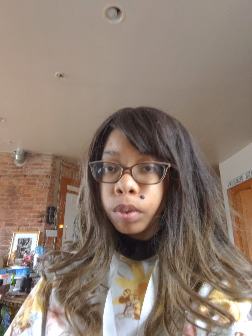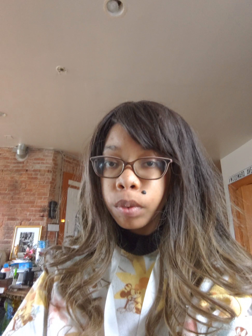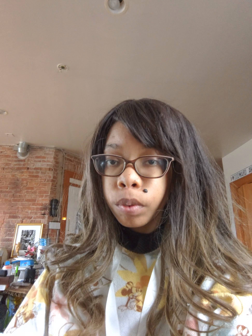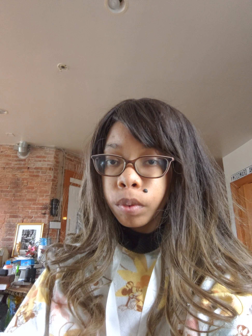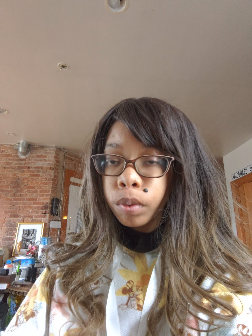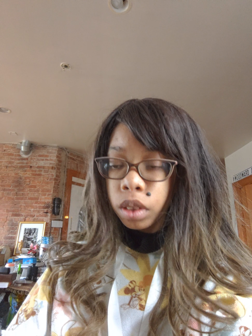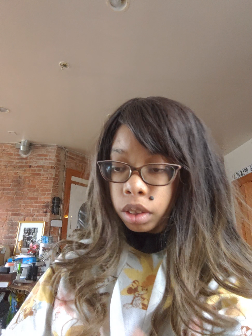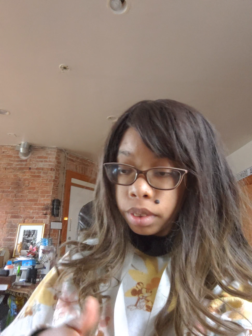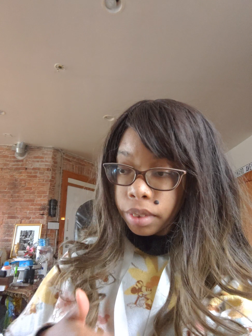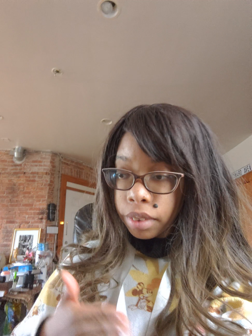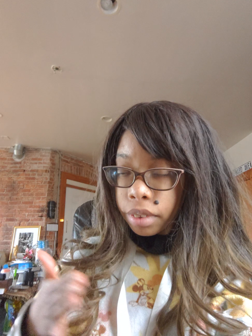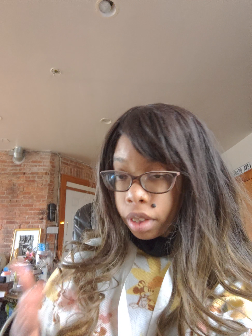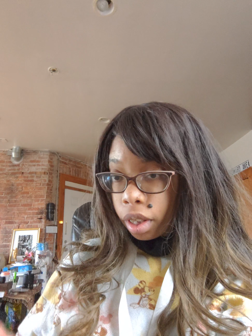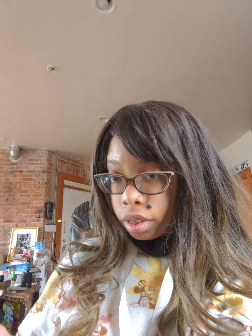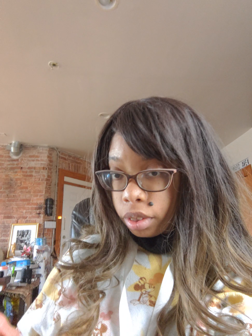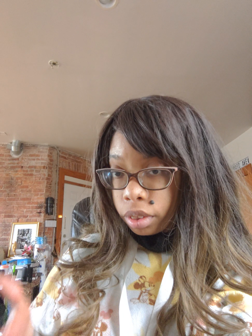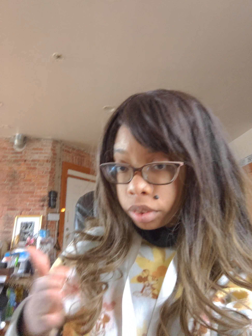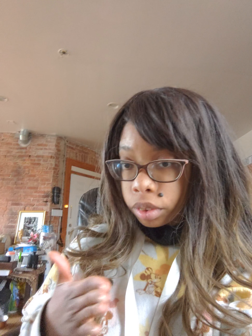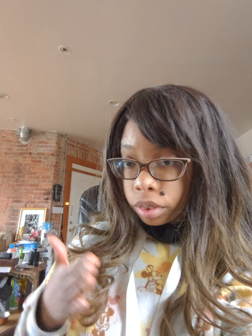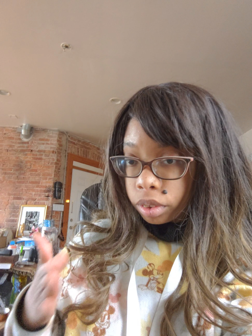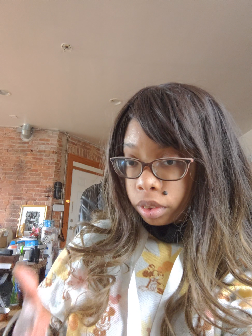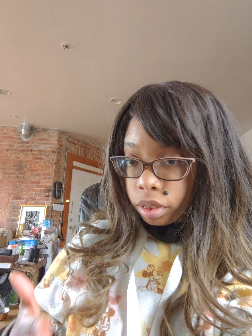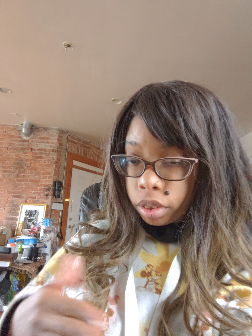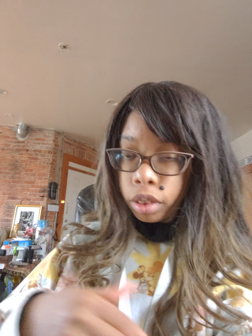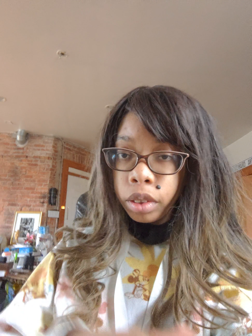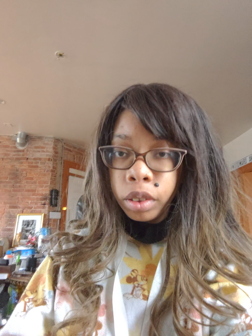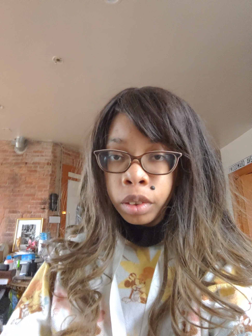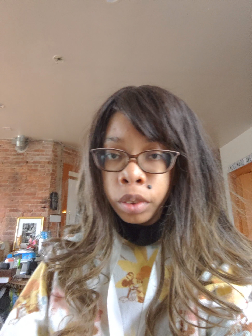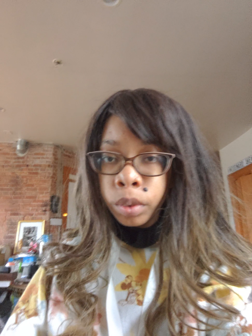beside